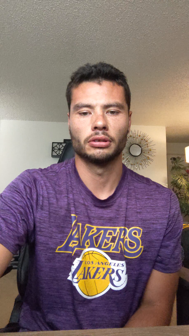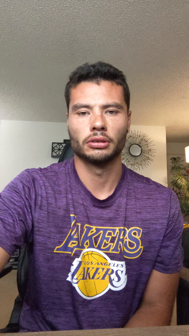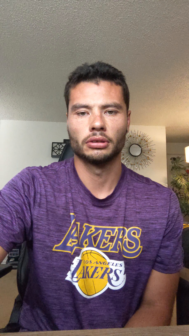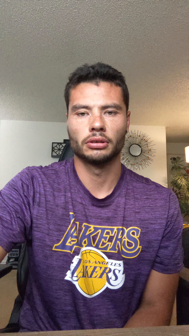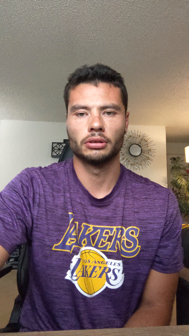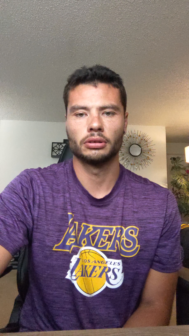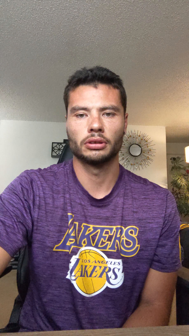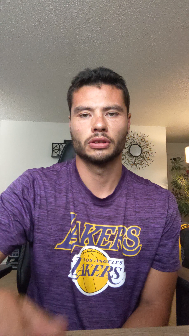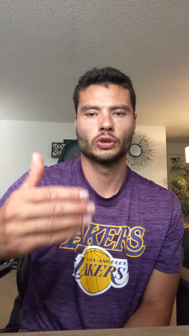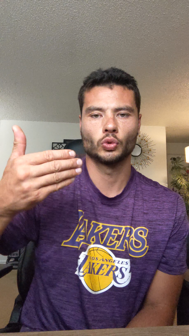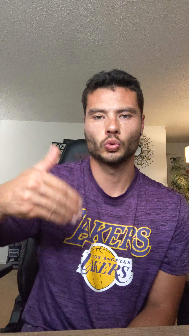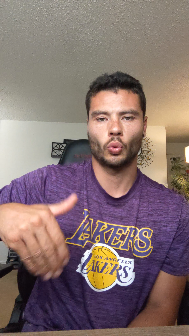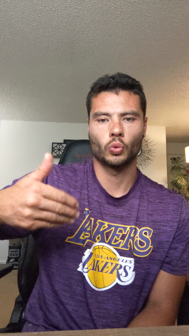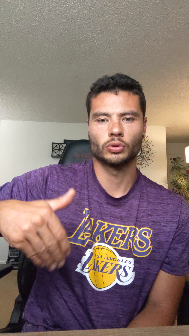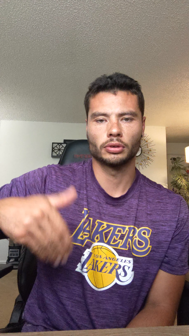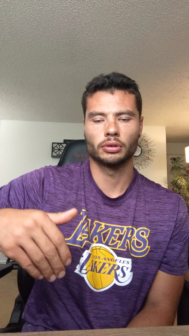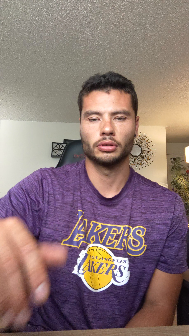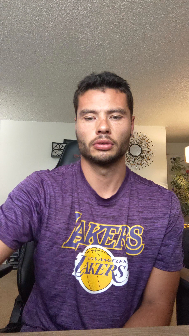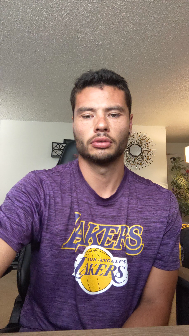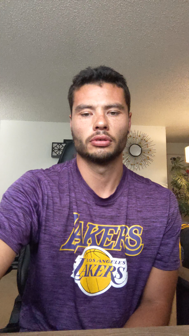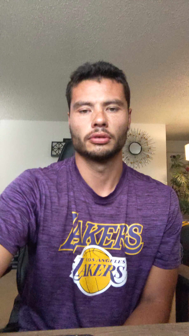shorts